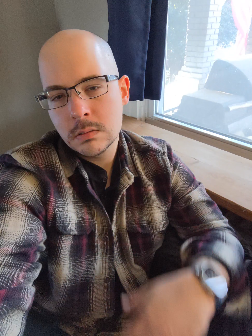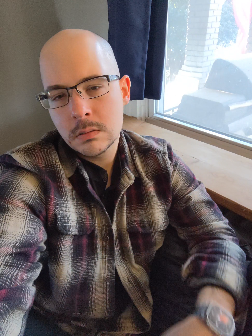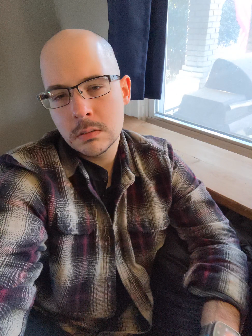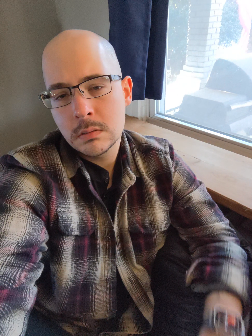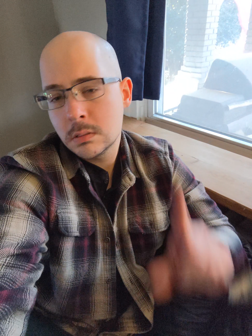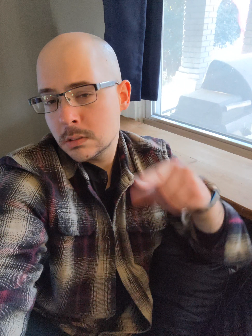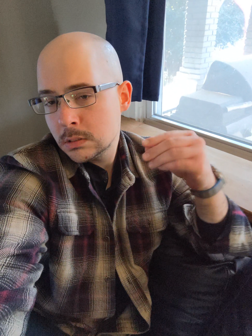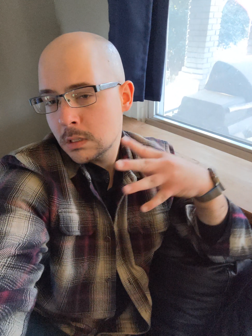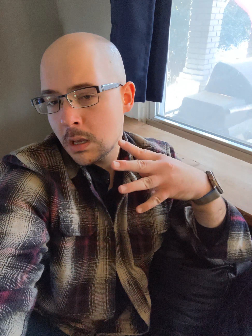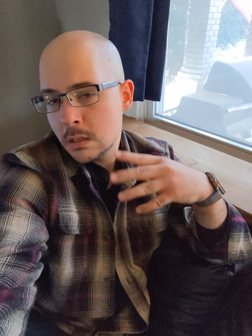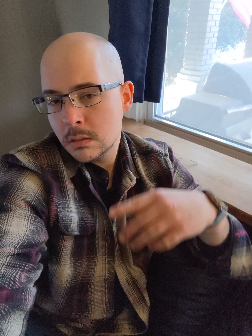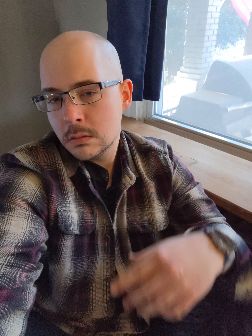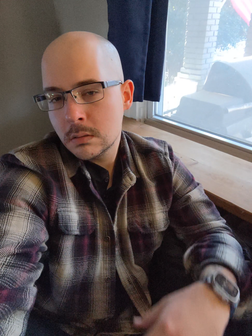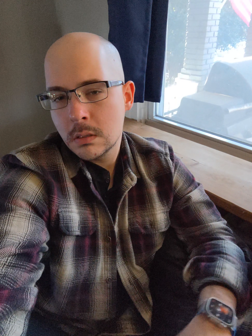sun